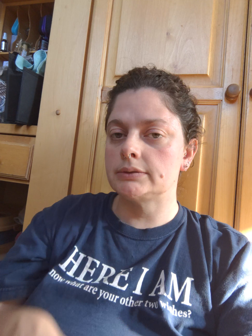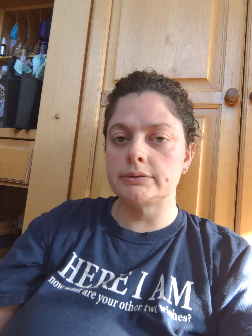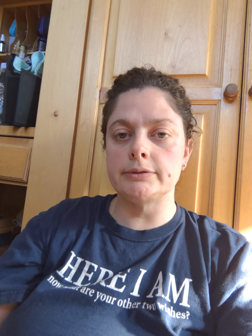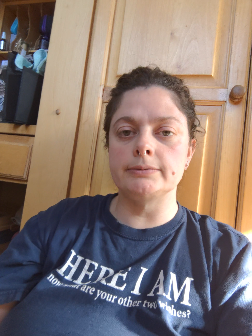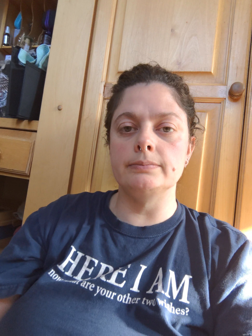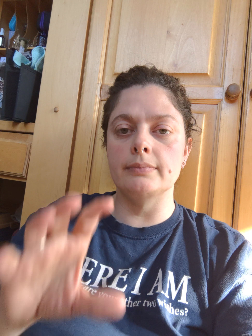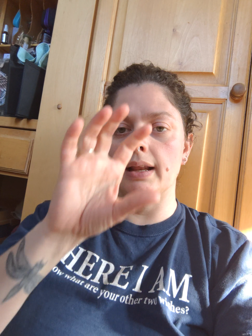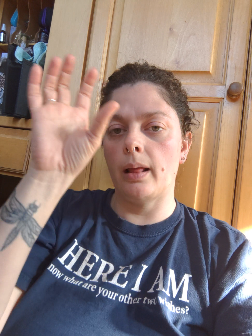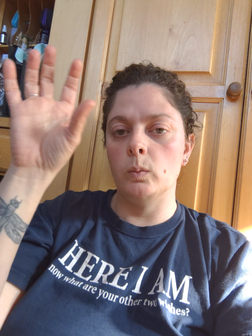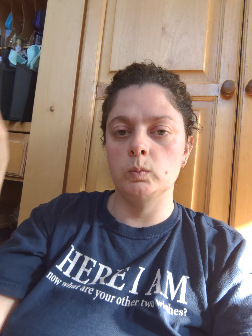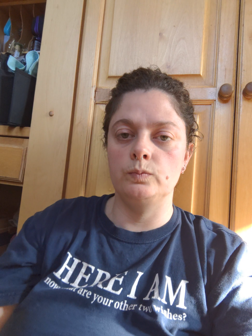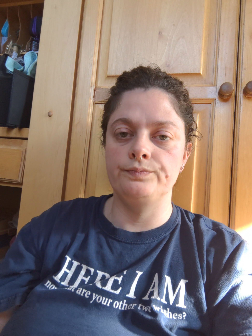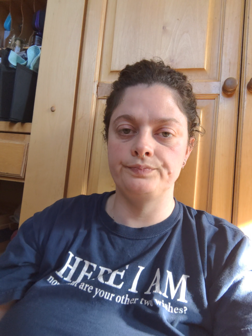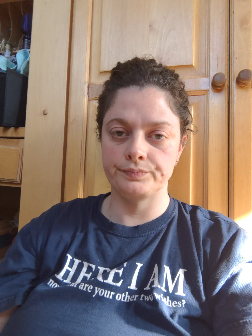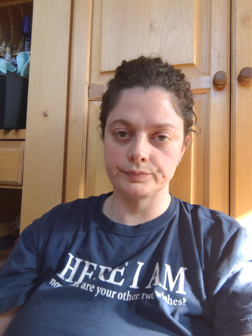cloud